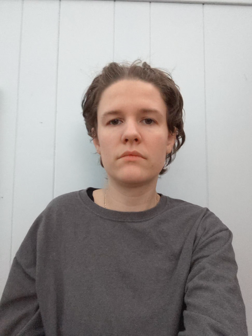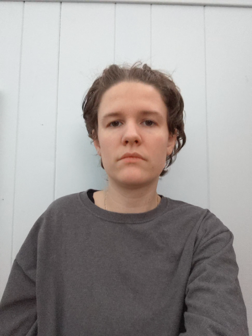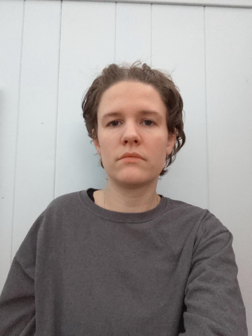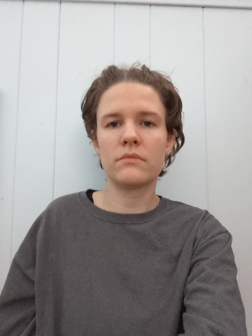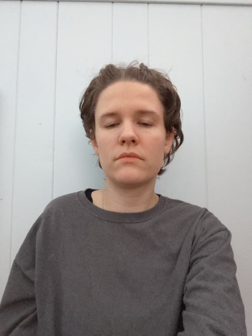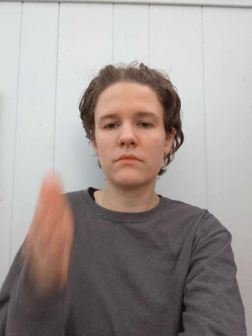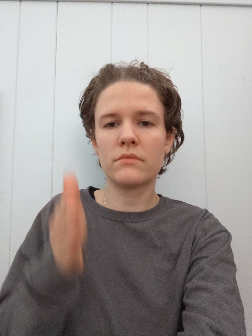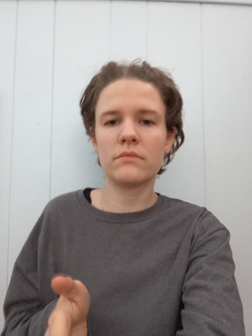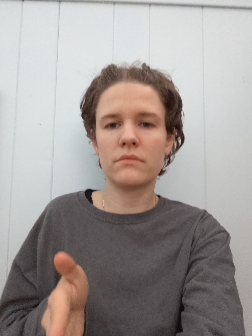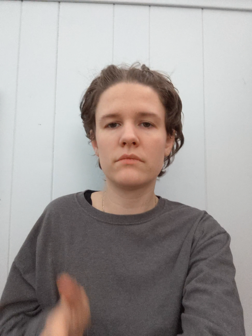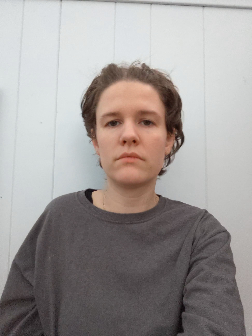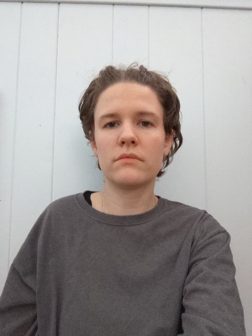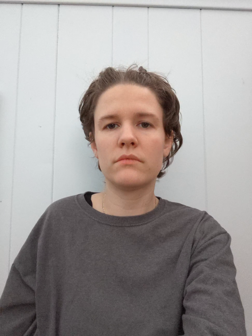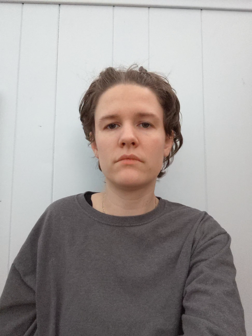person